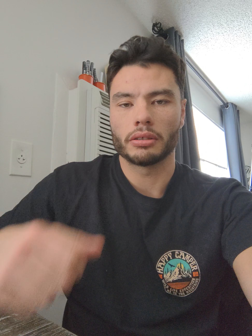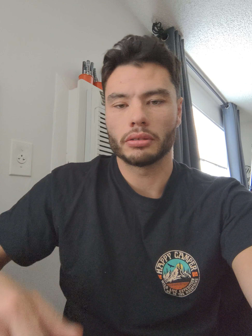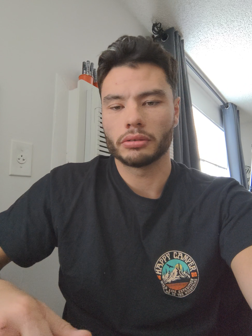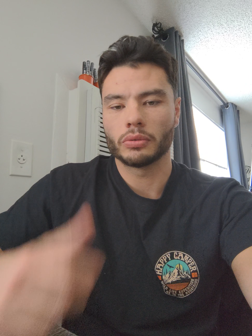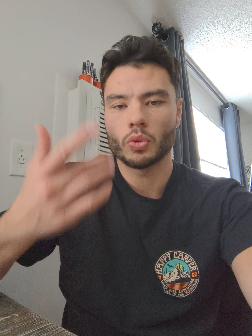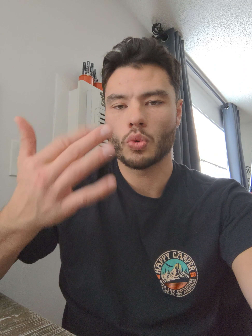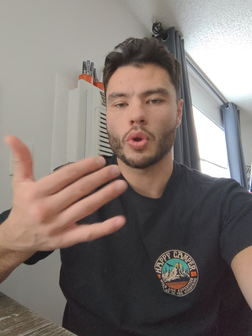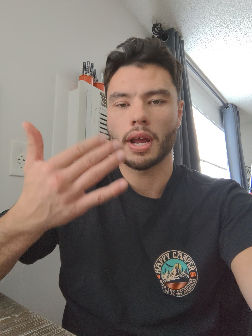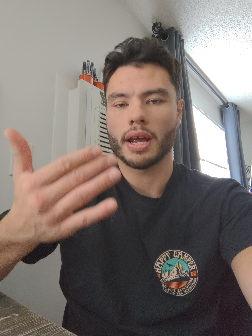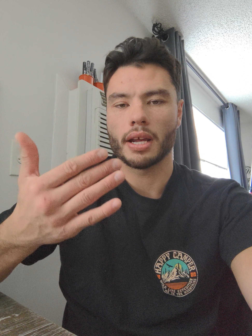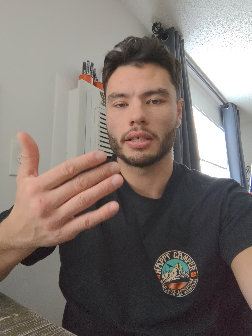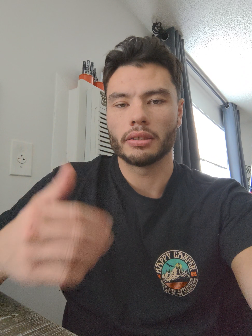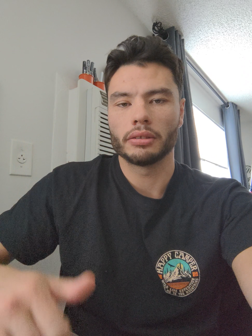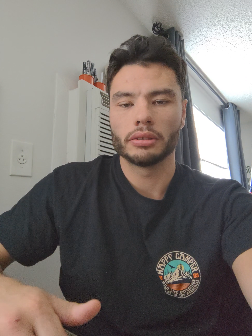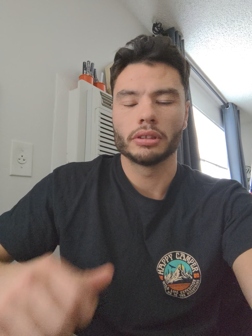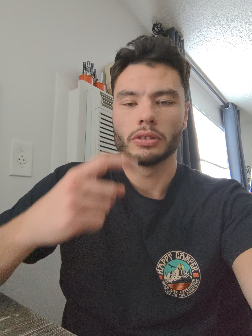wait